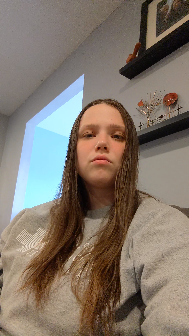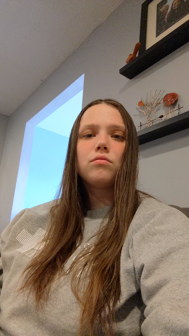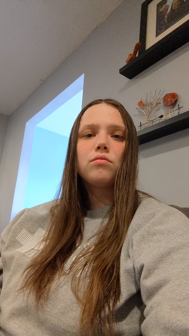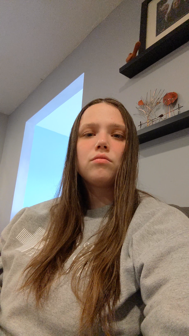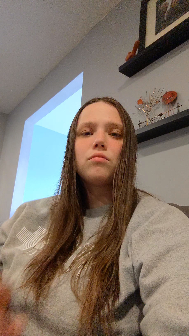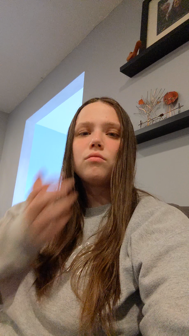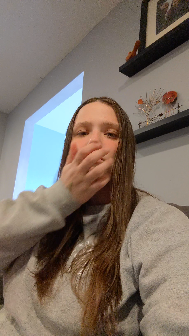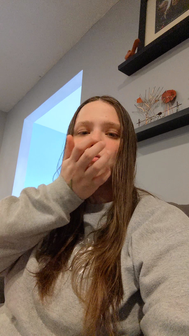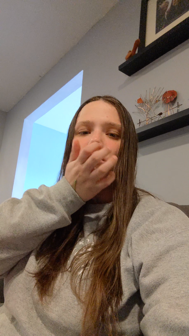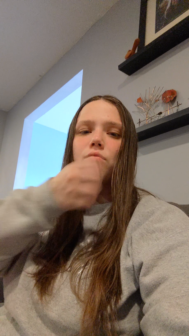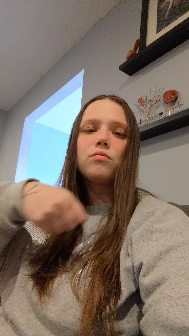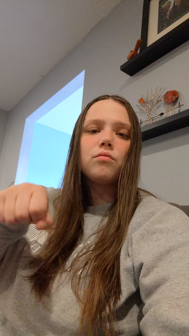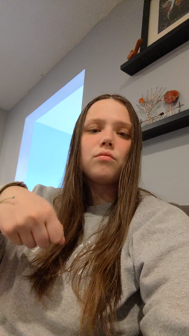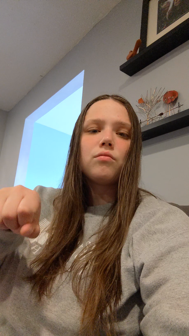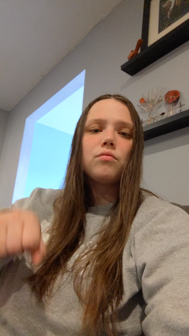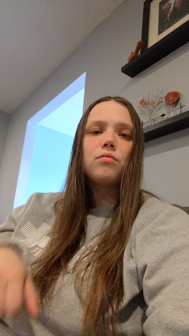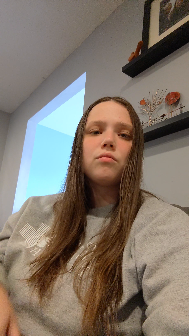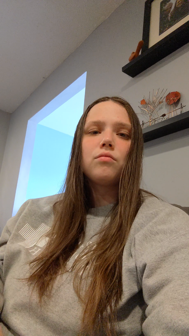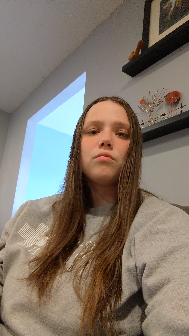lawn mower